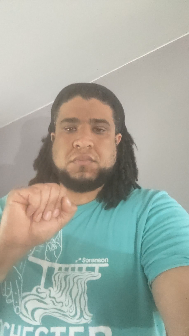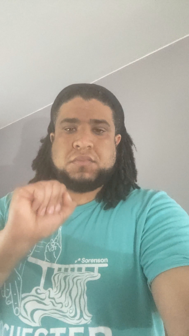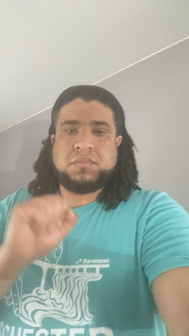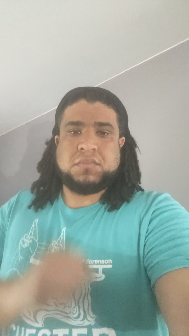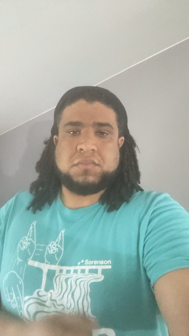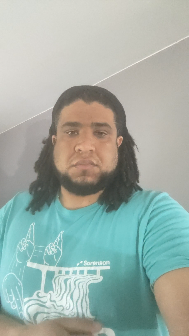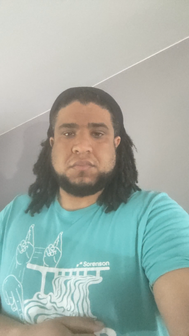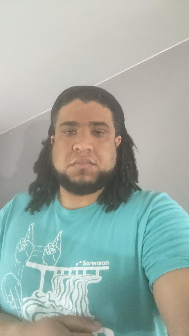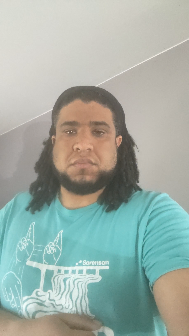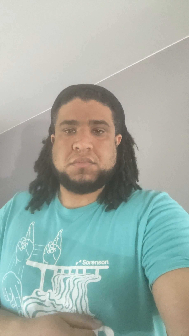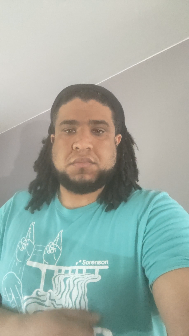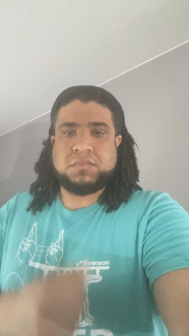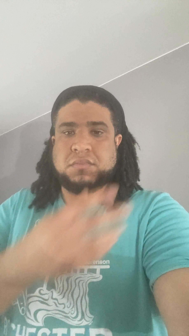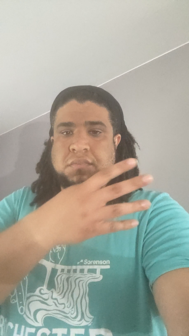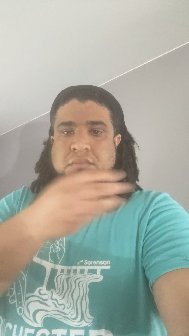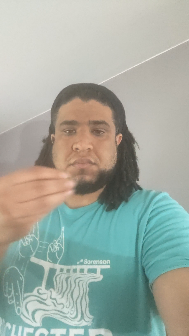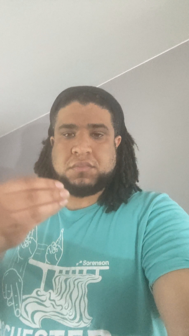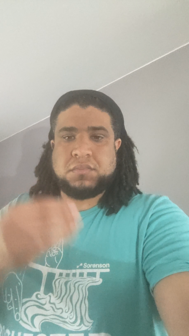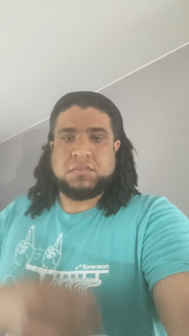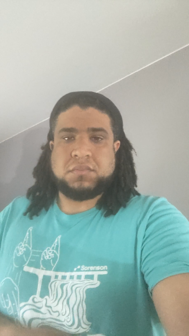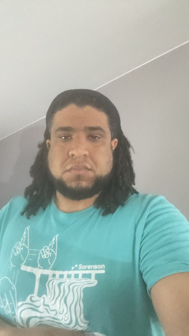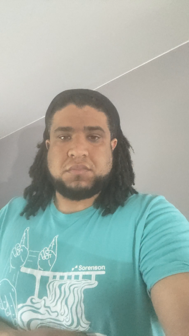and